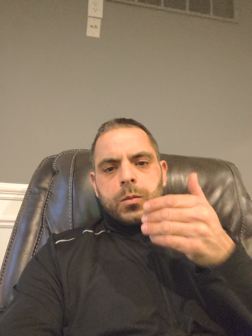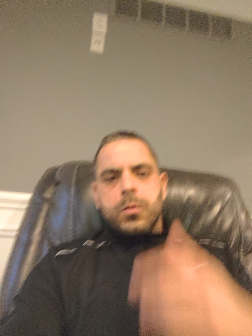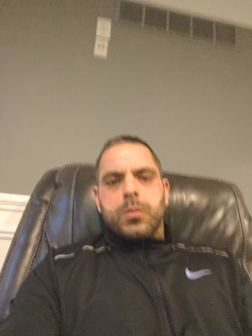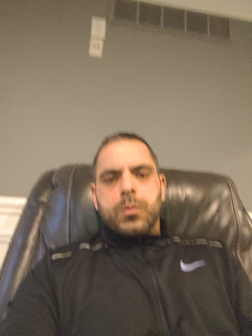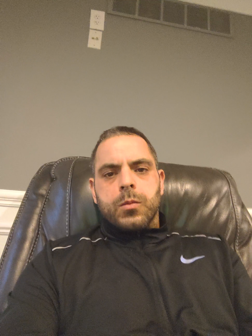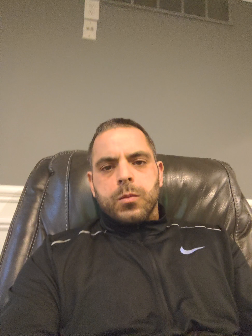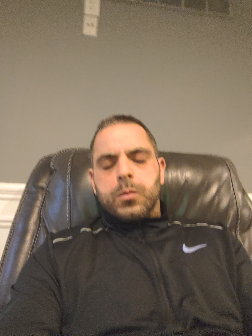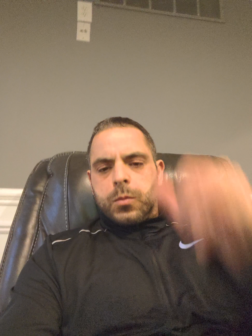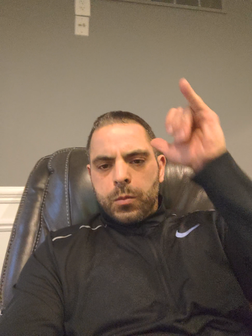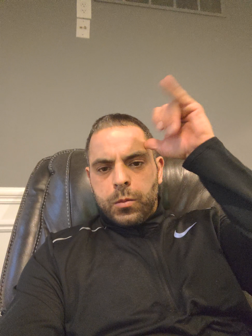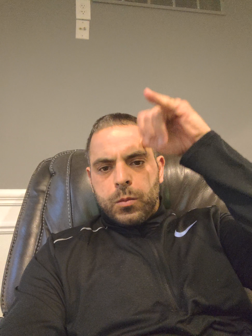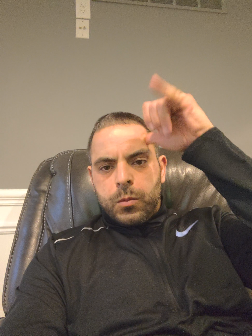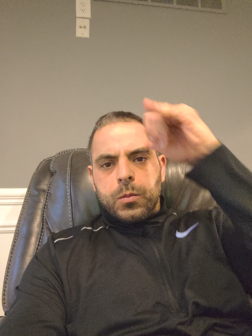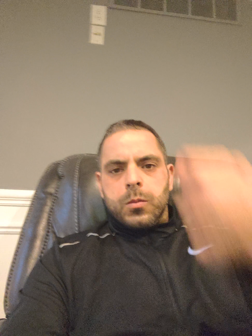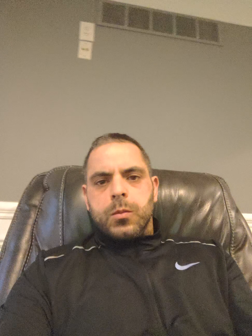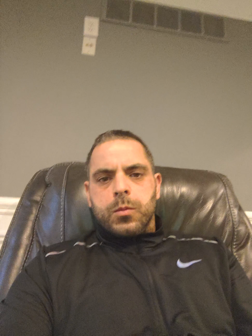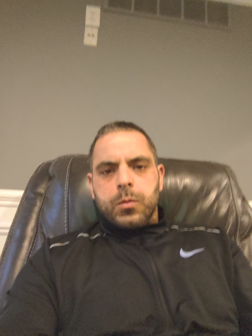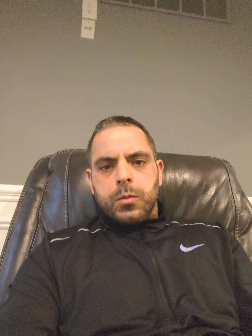cow